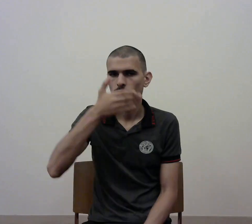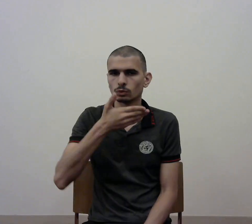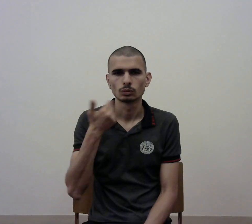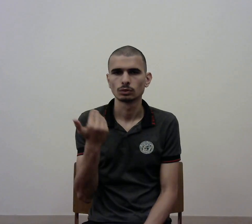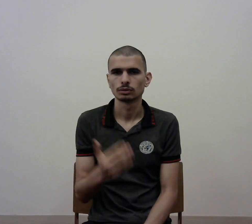yox